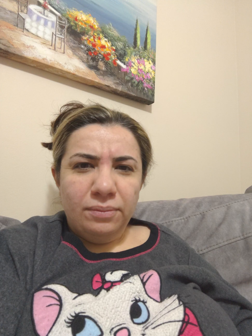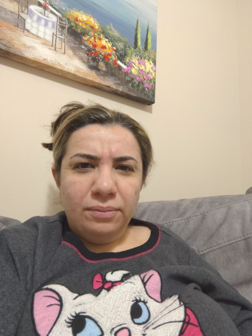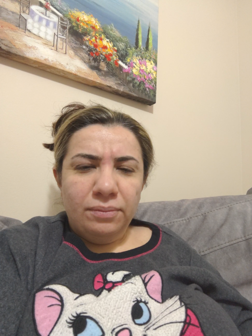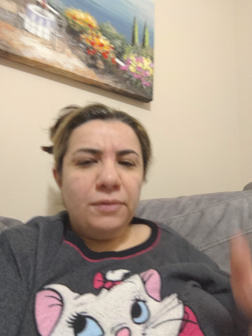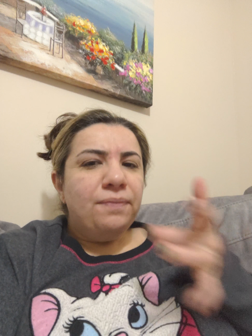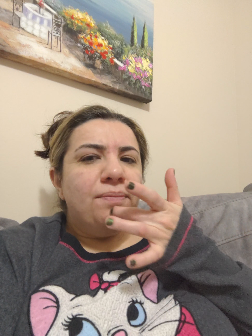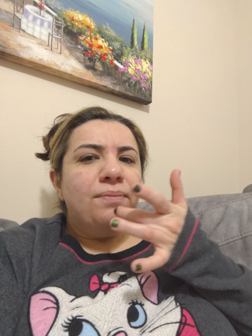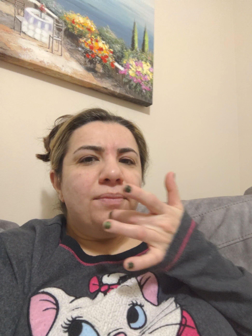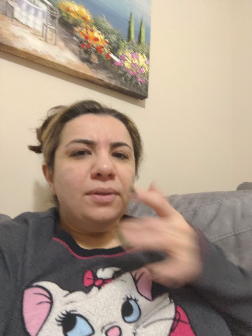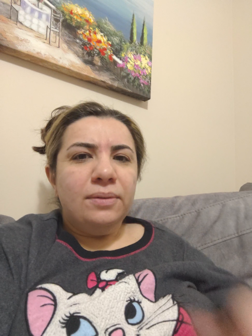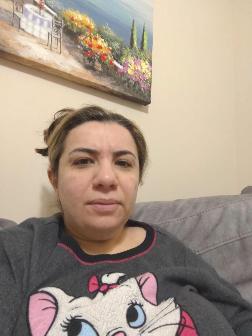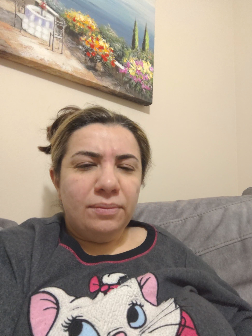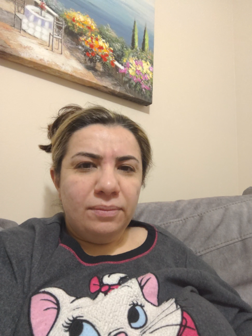taste